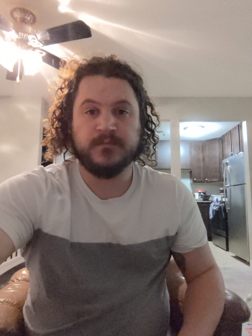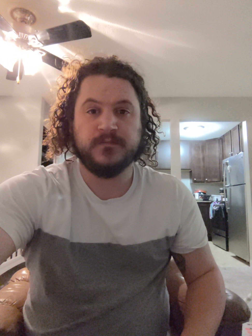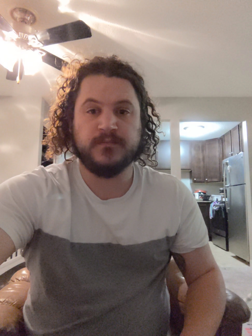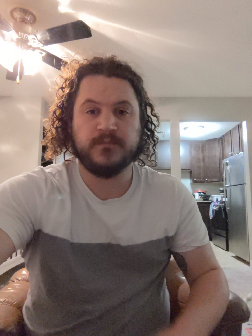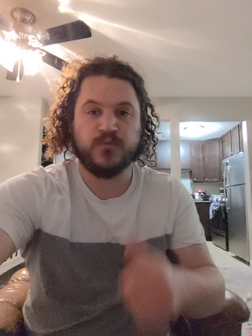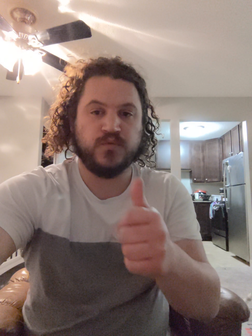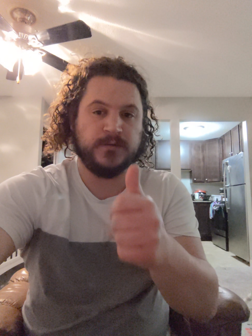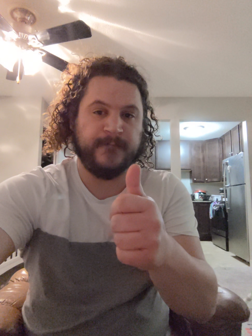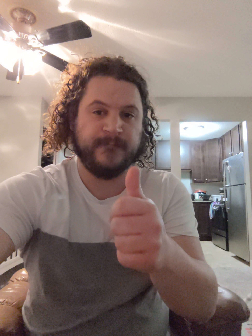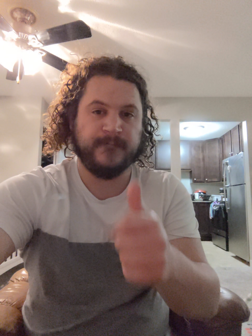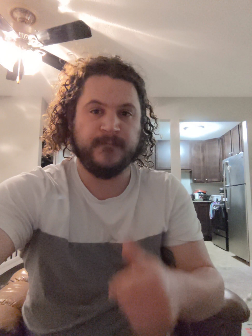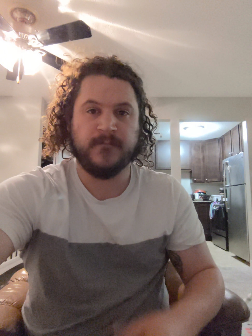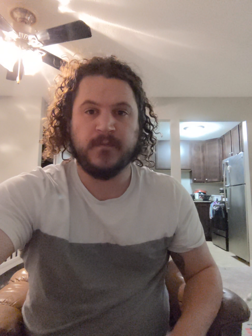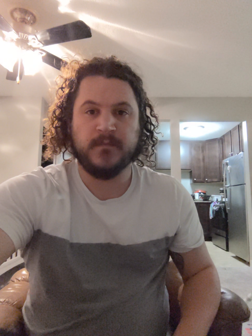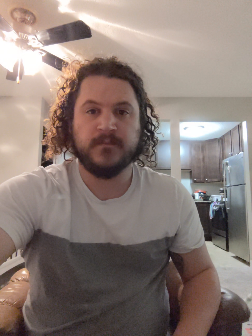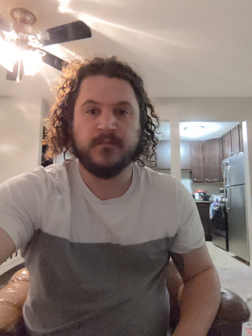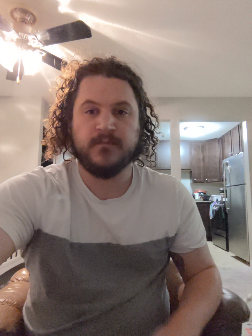yourself